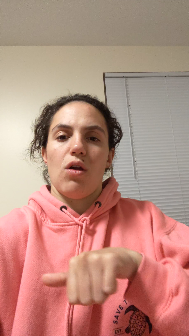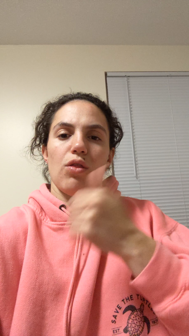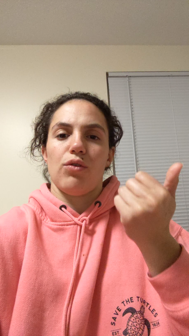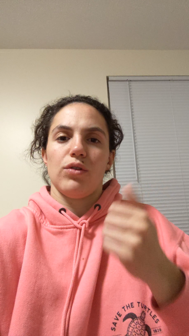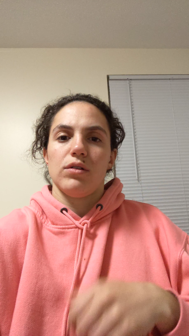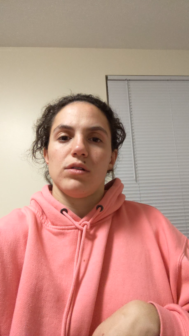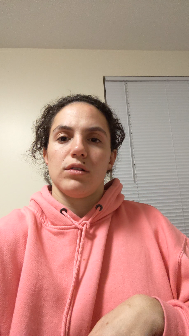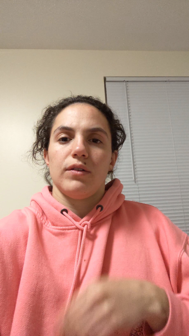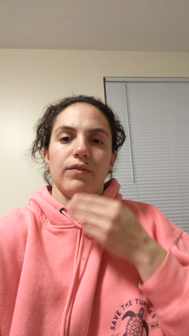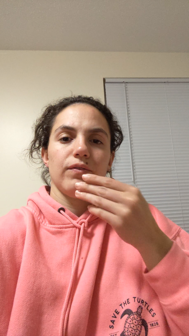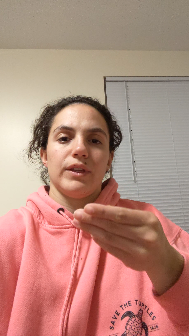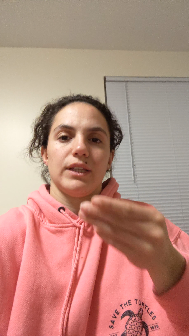feed